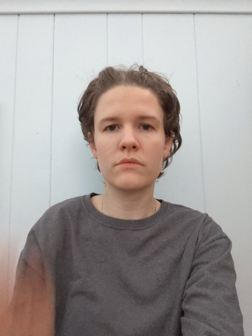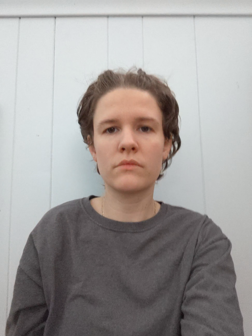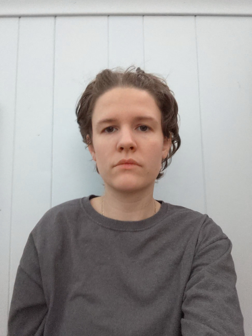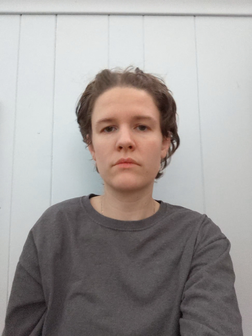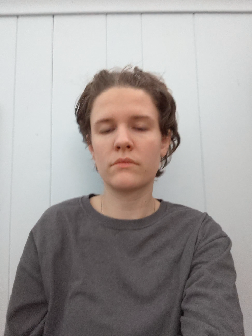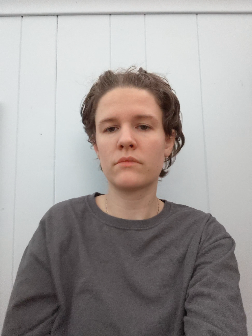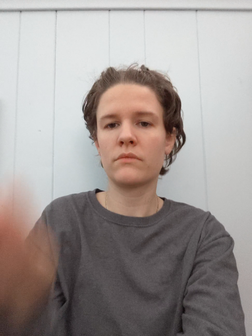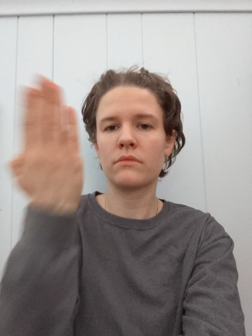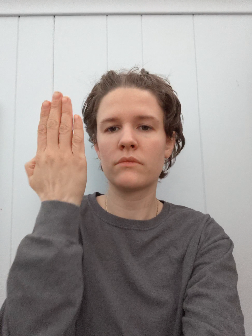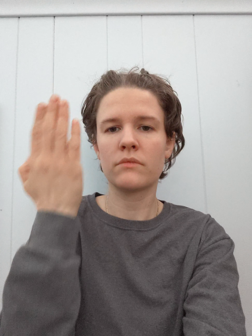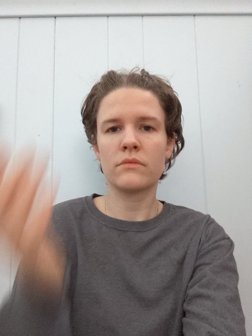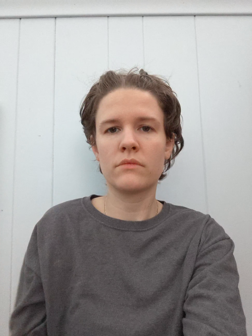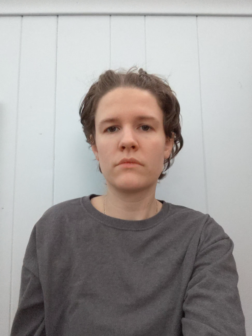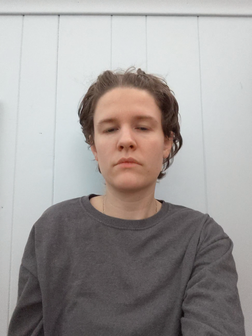morning